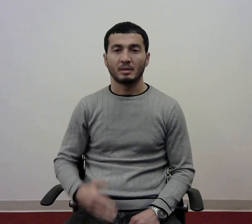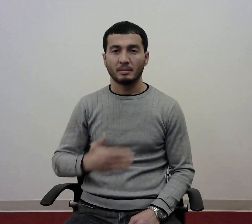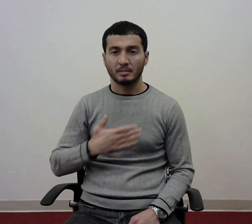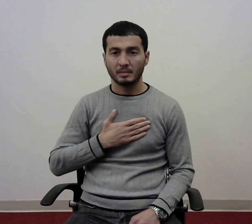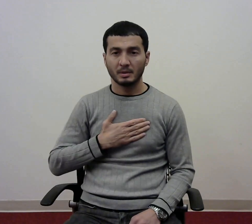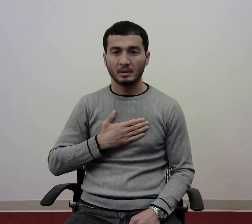mən